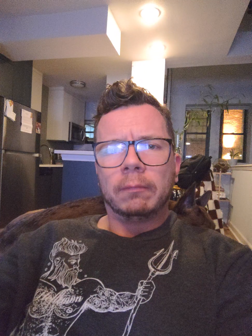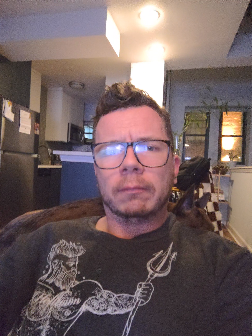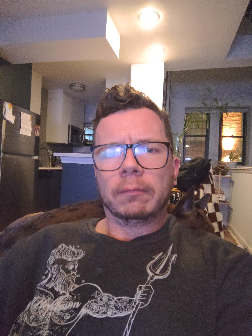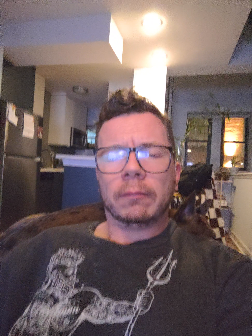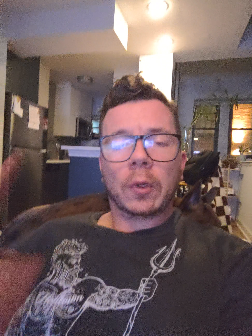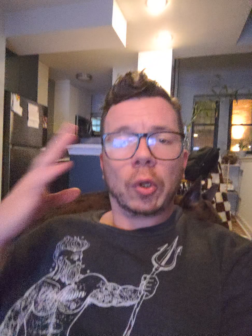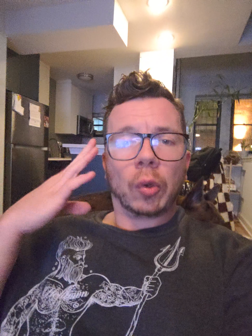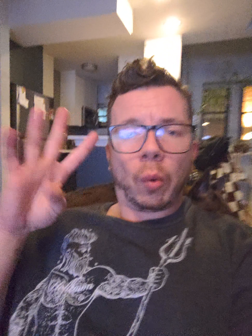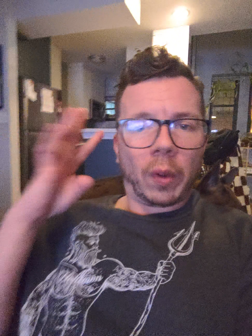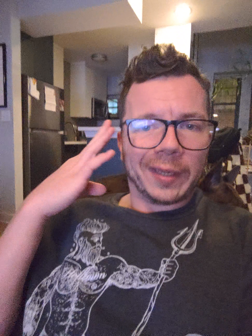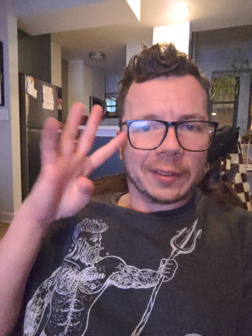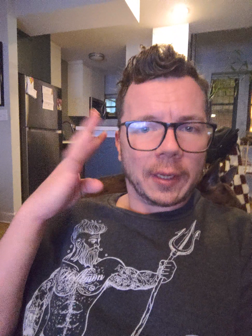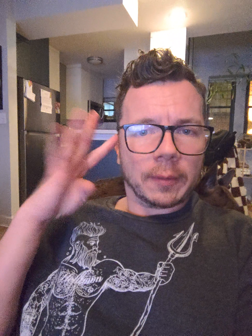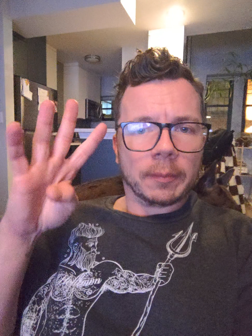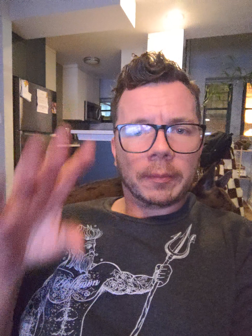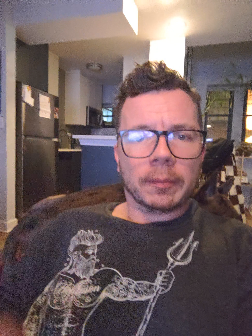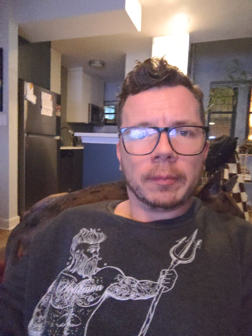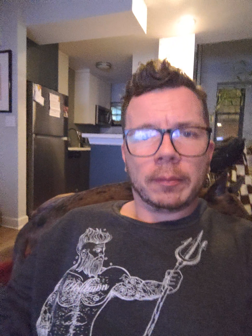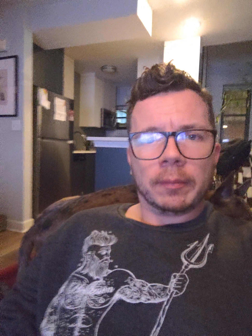noisy